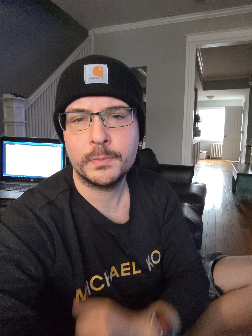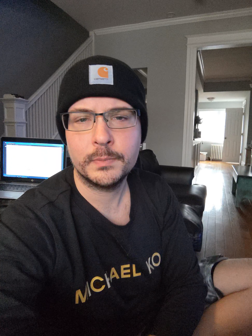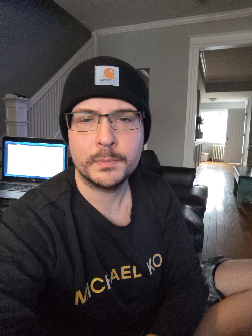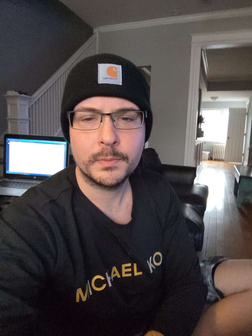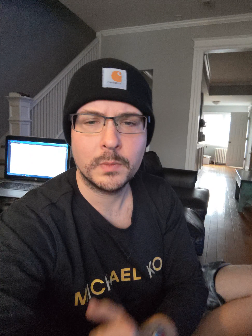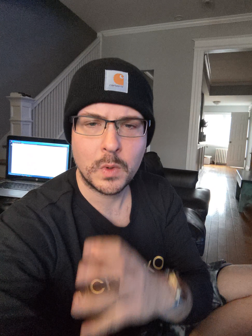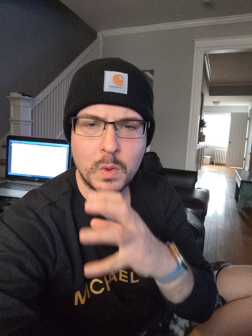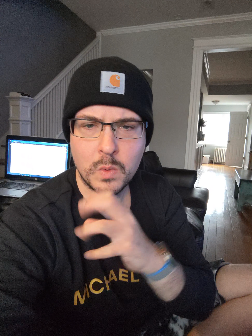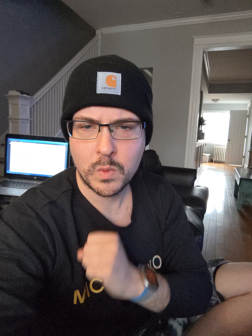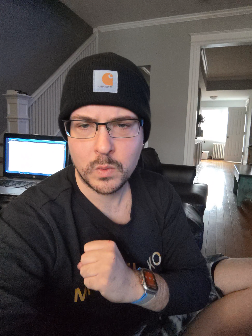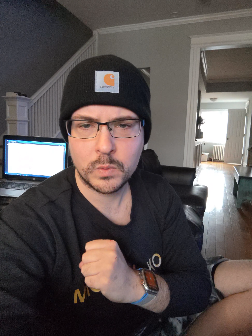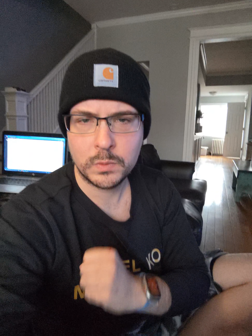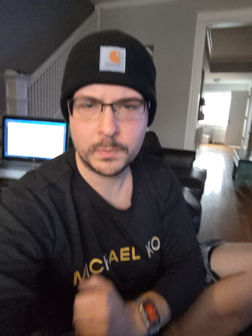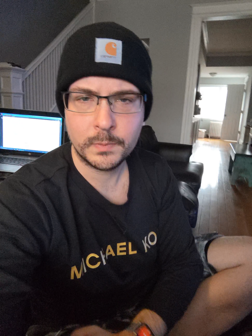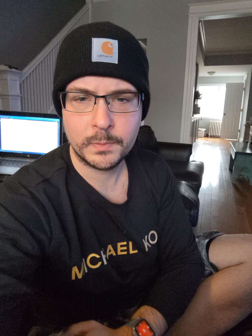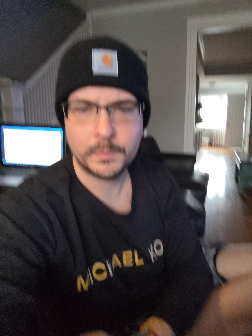old